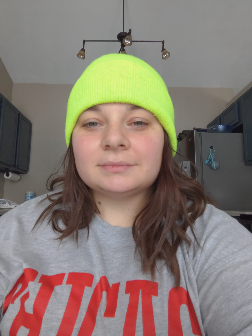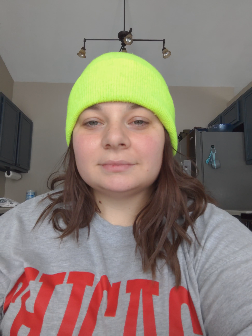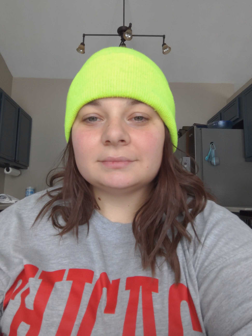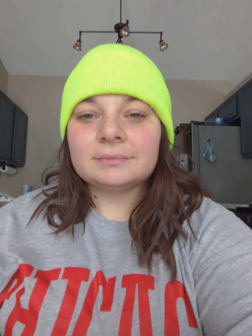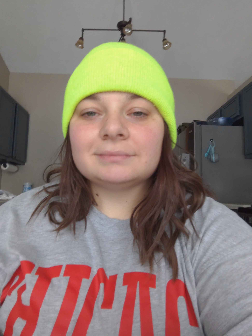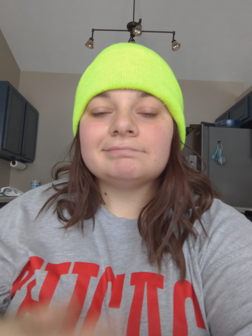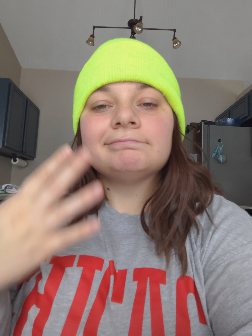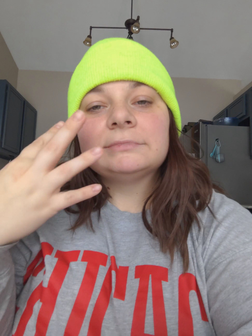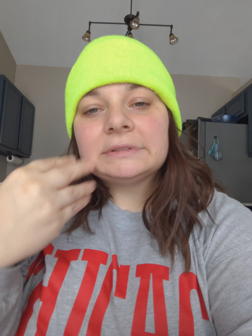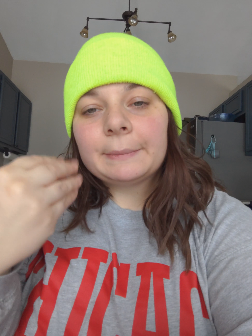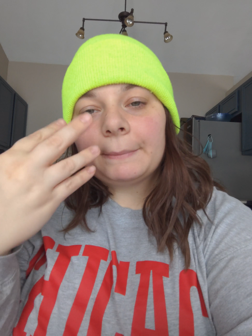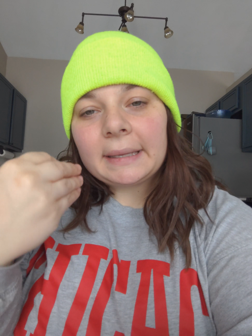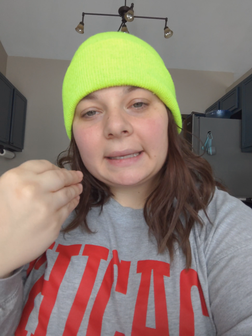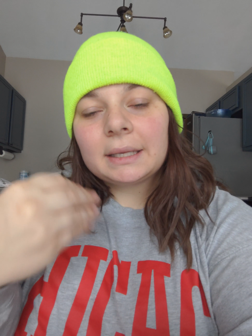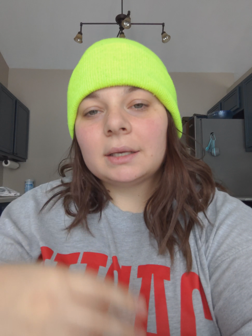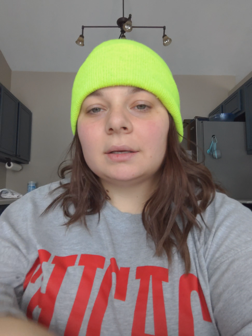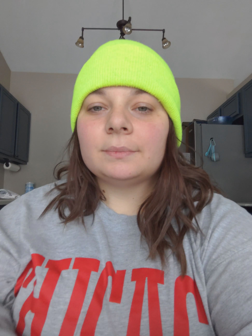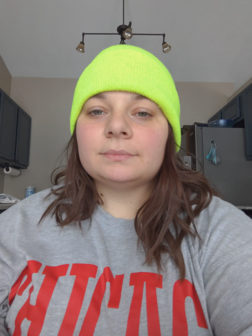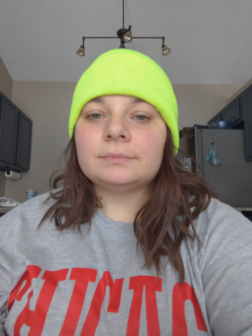sleepy